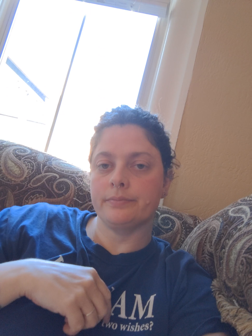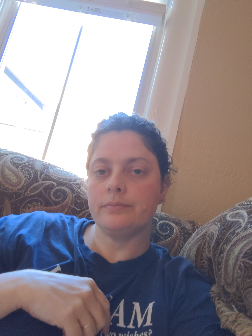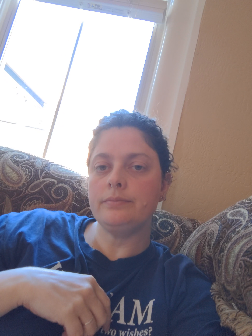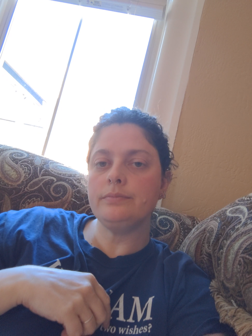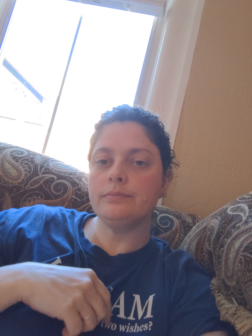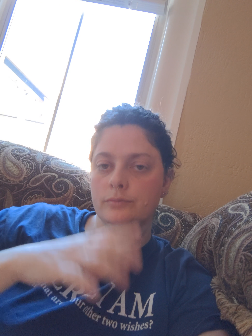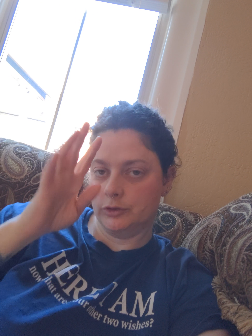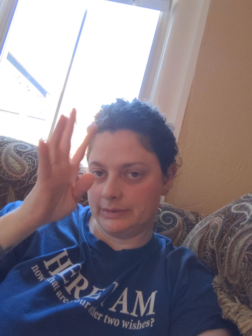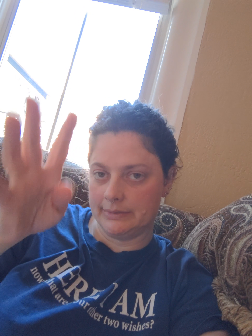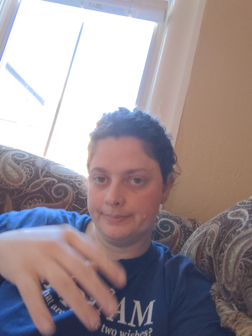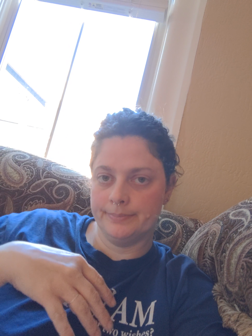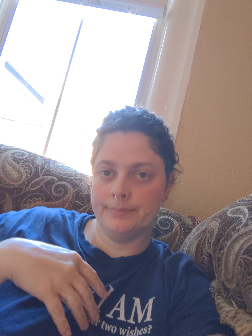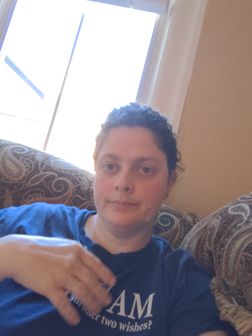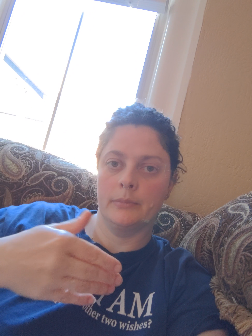pretend